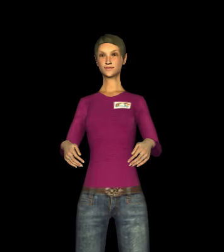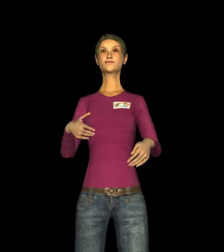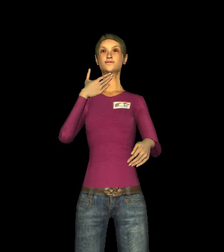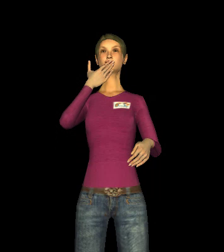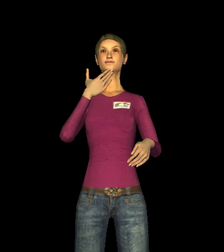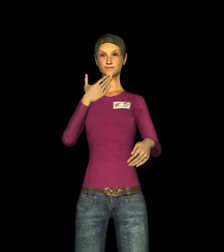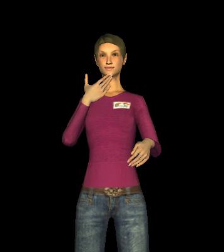يحيي